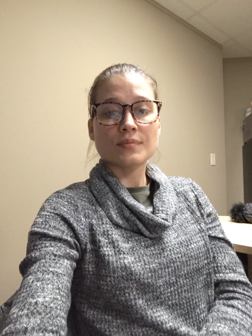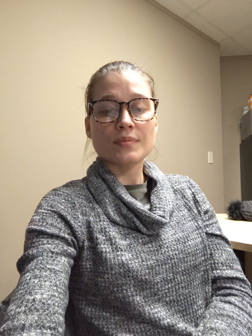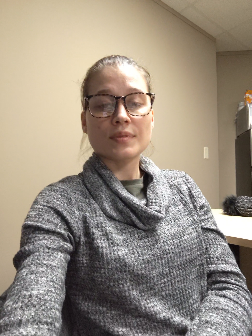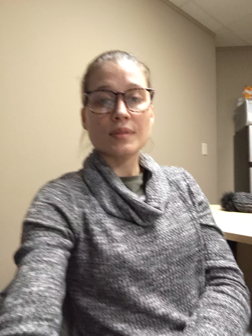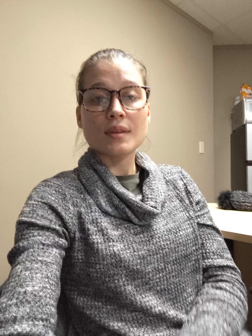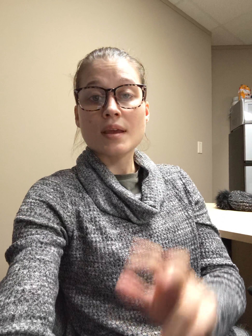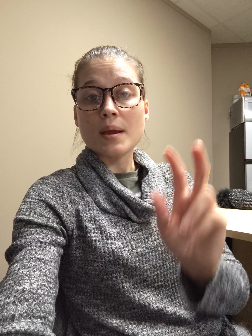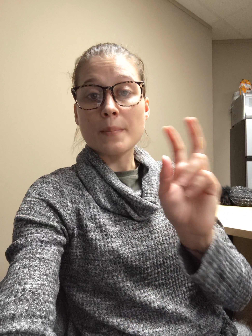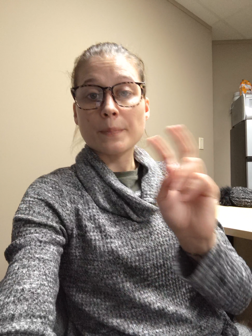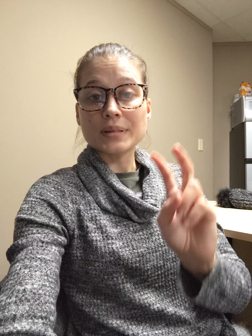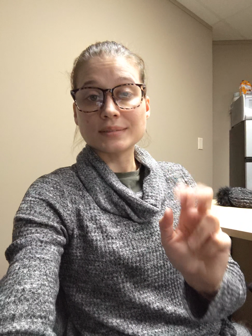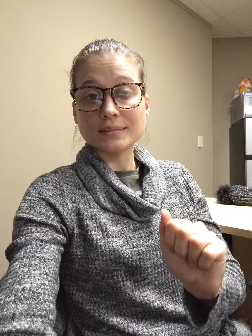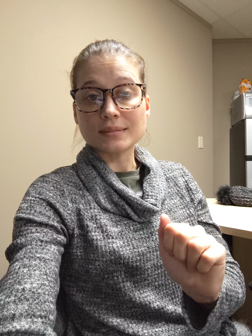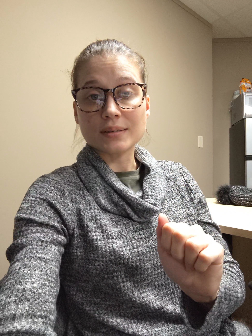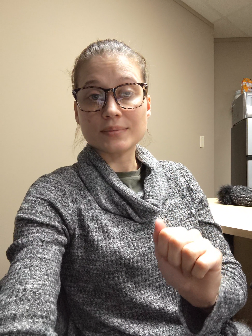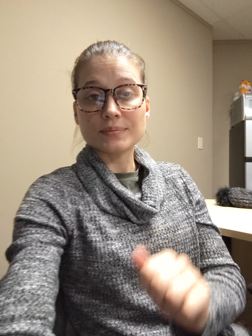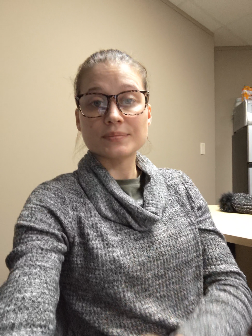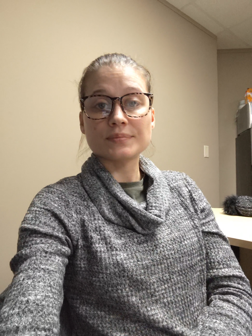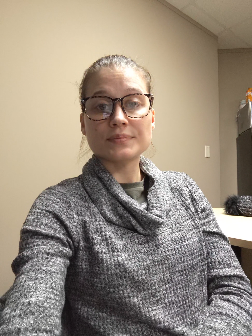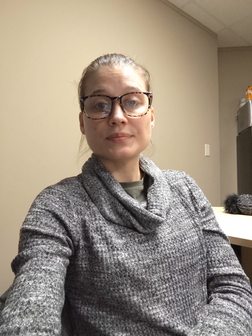pizza